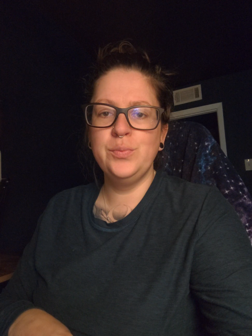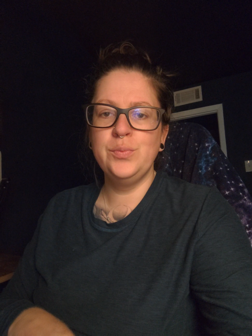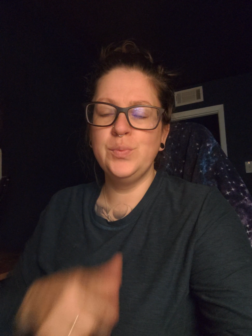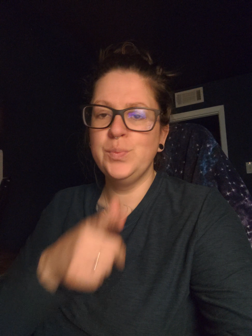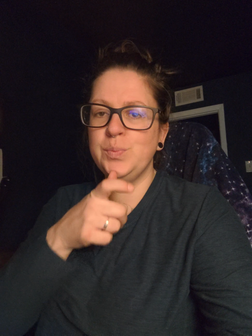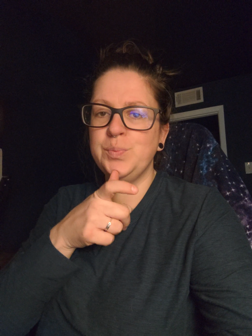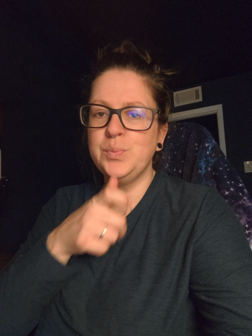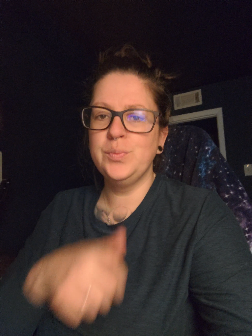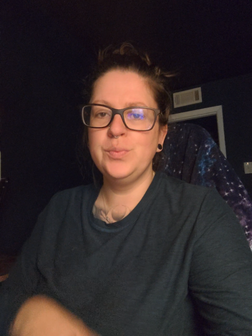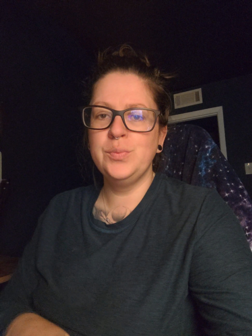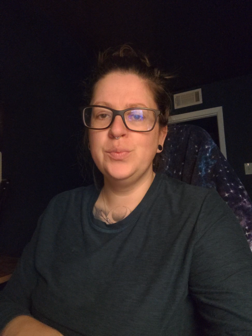who